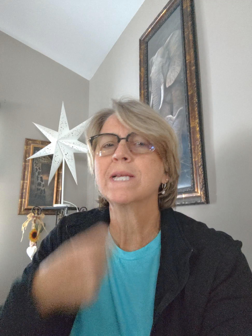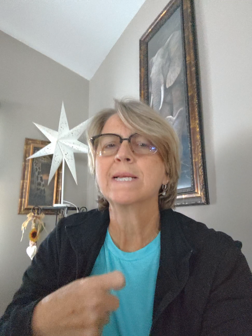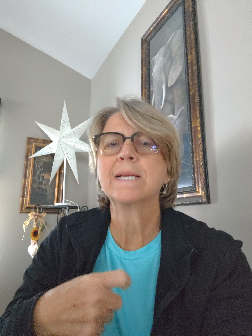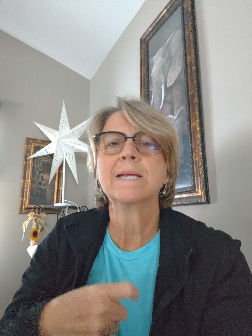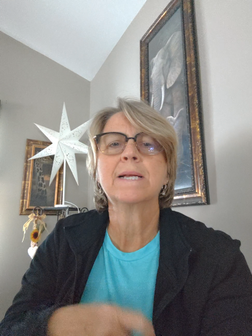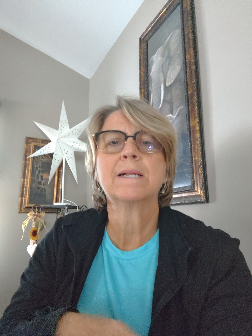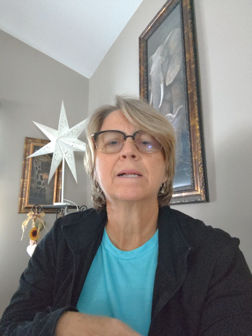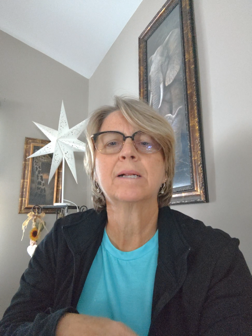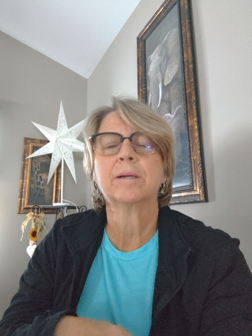red